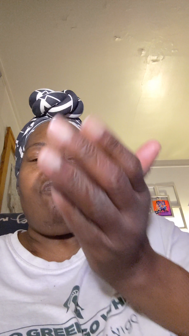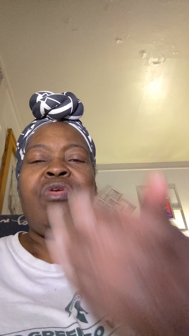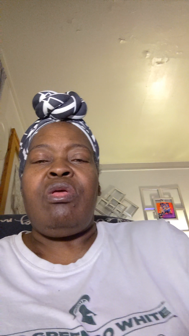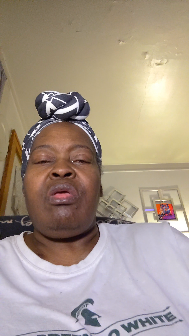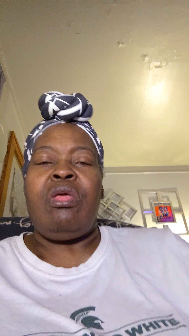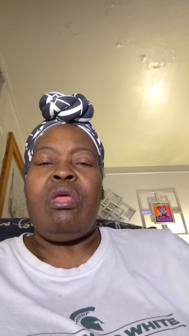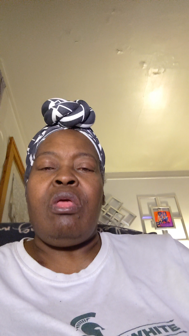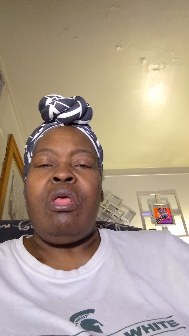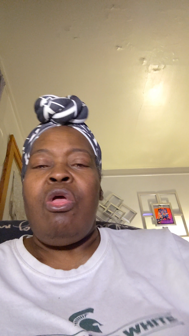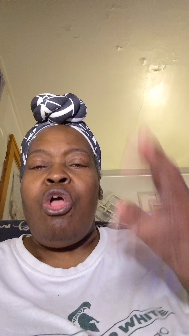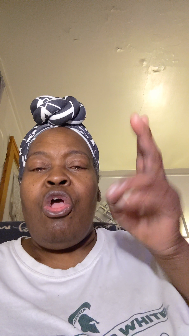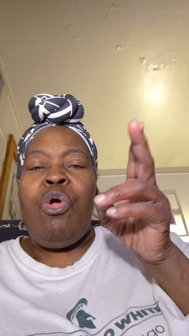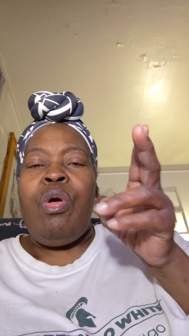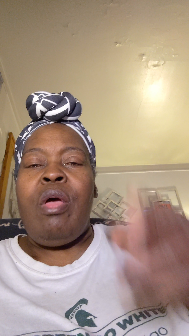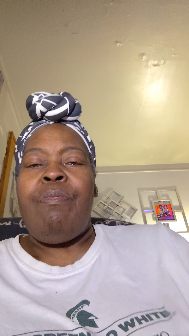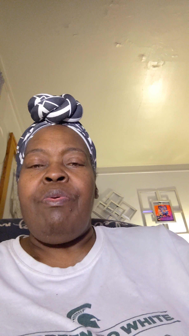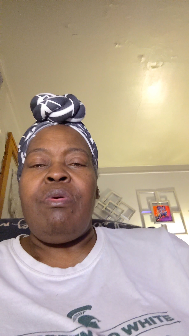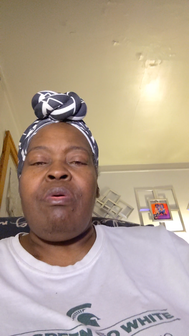hurry